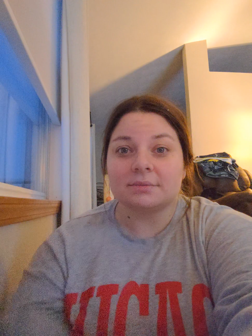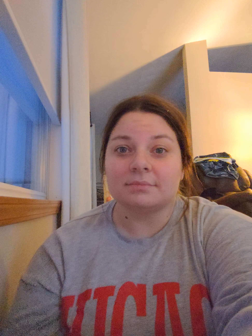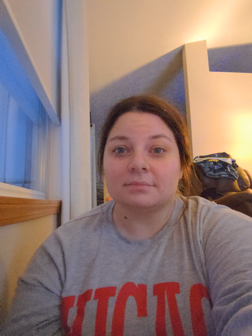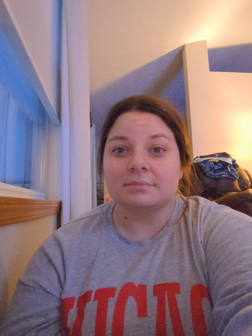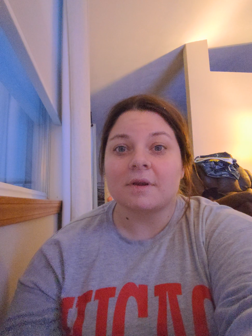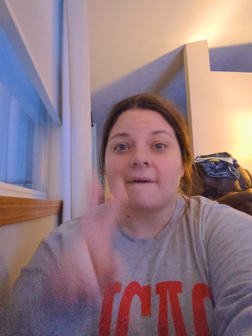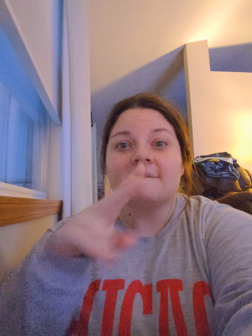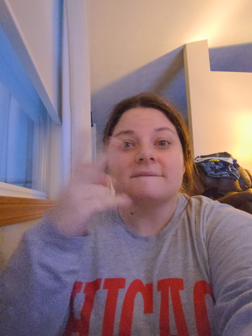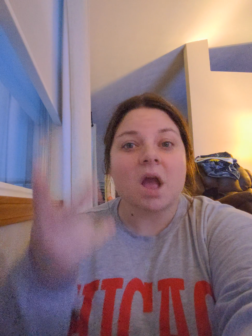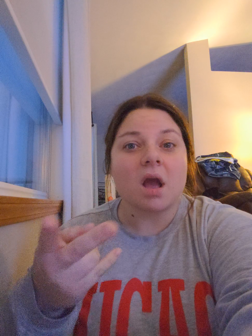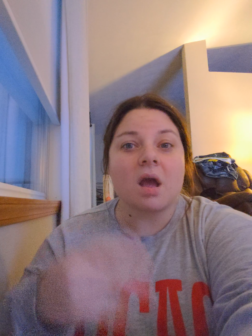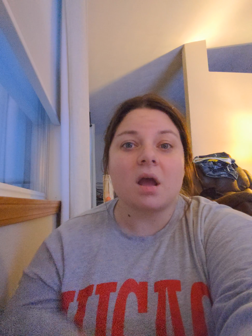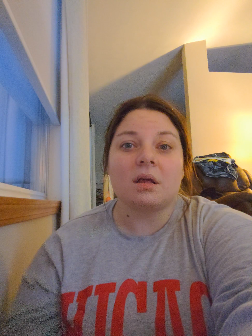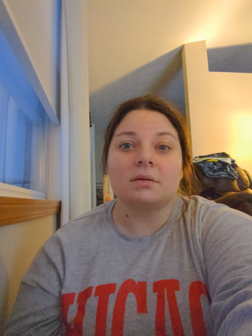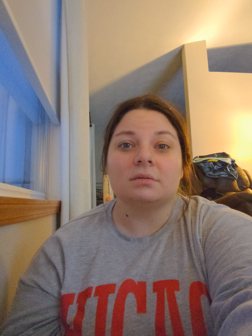fall